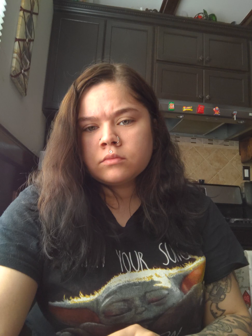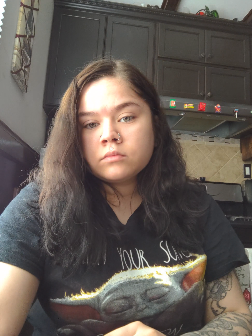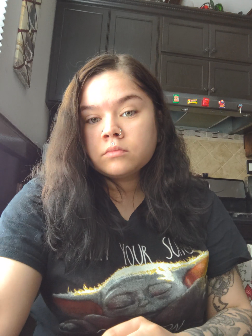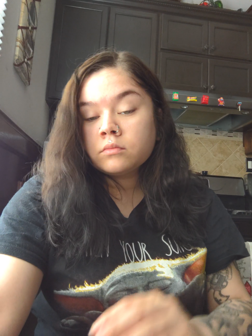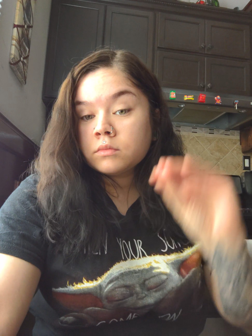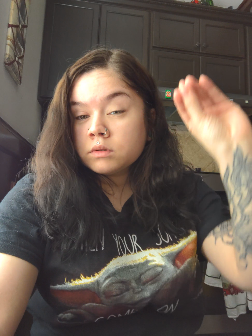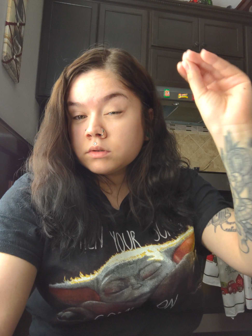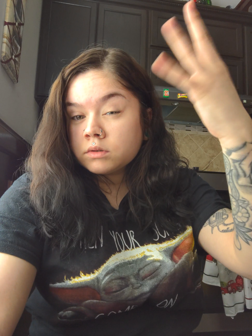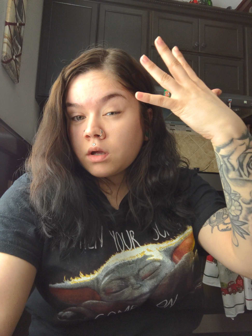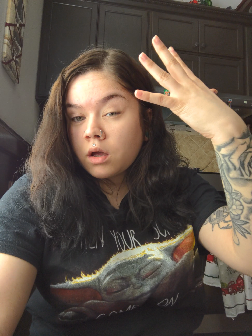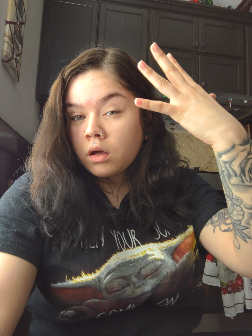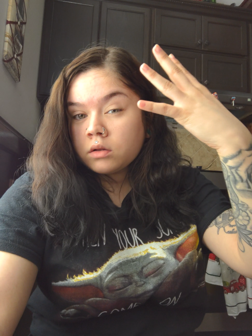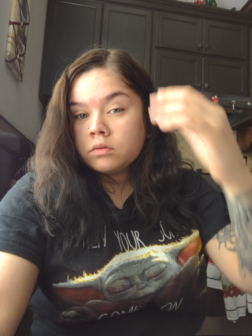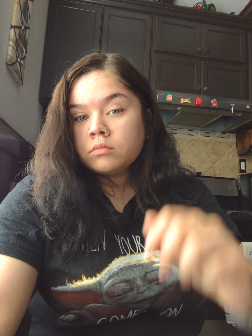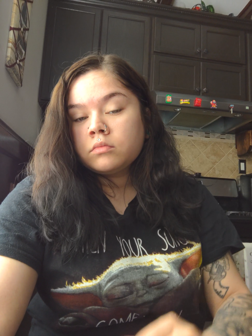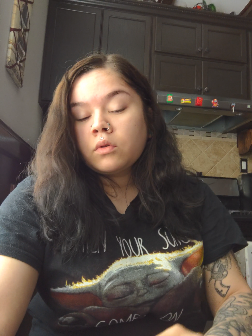sun